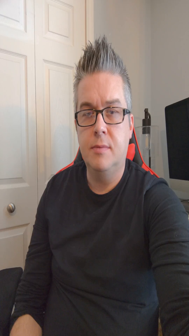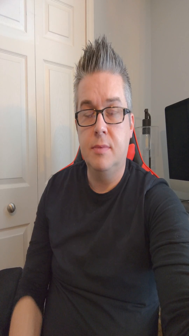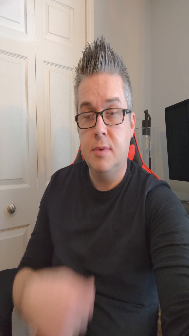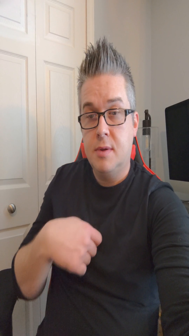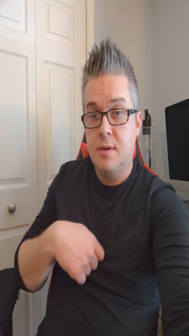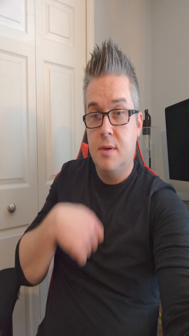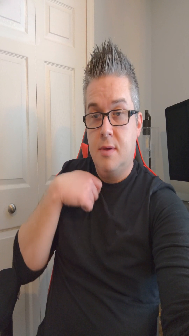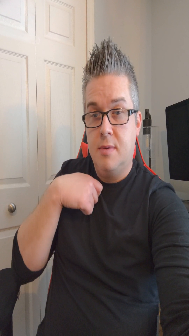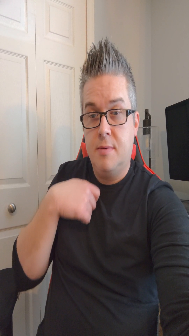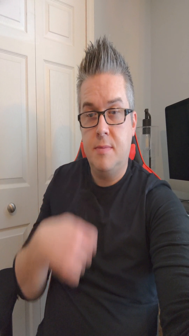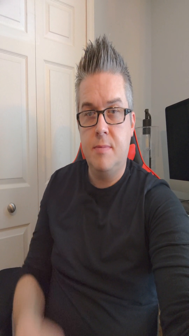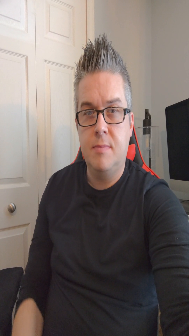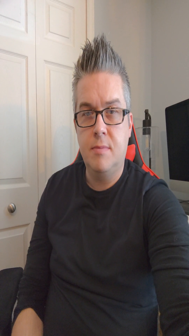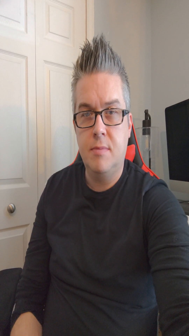zipper